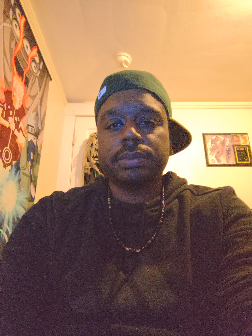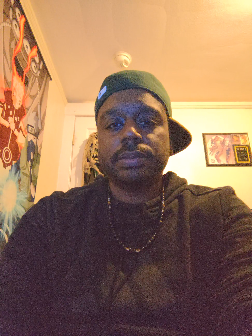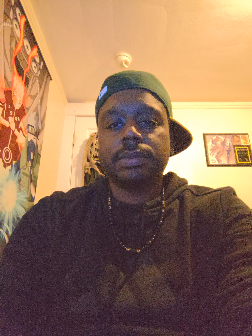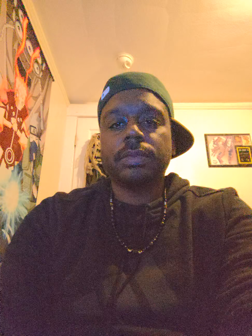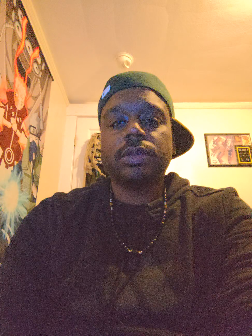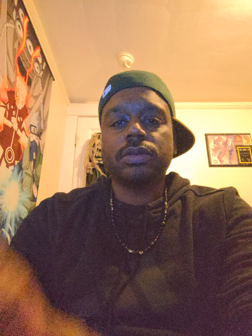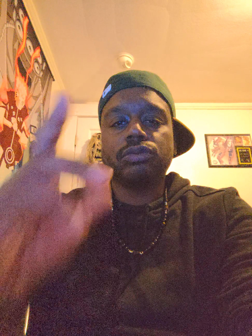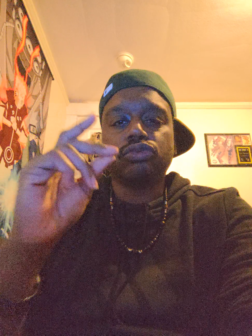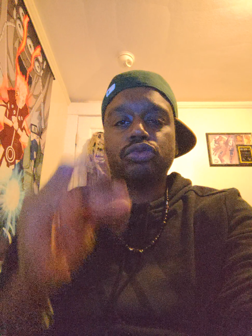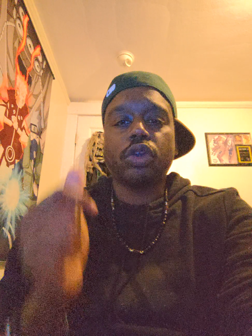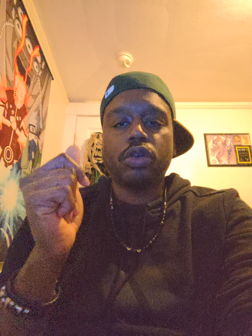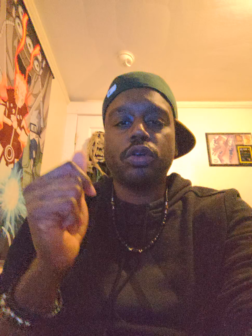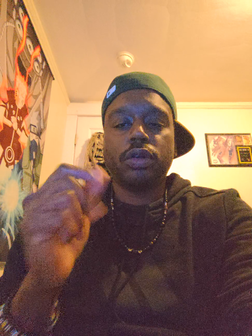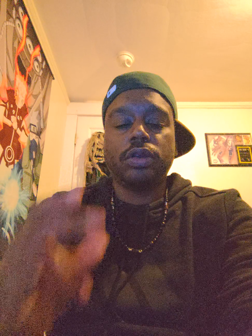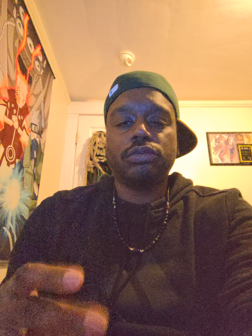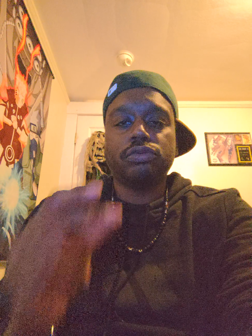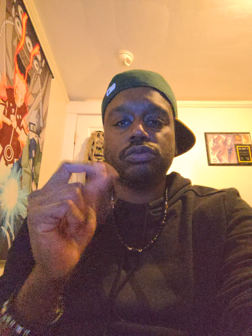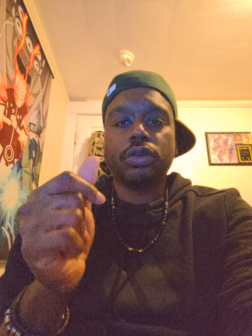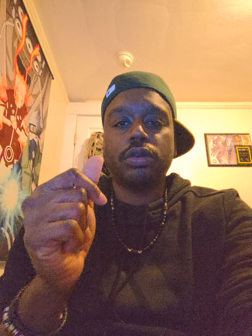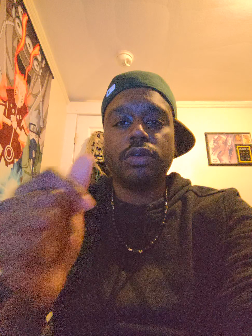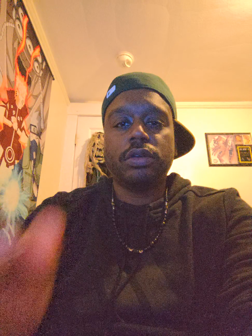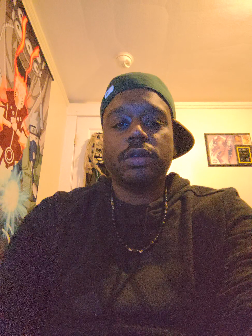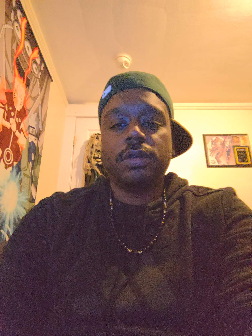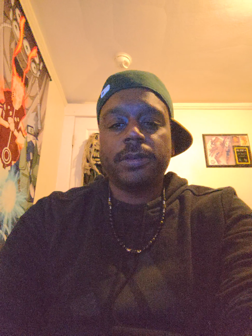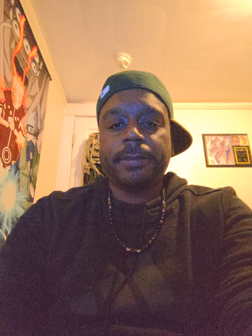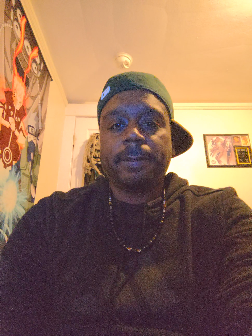dog